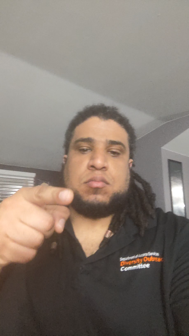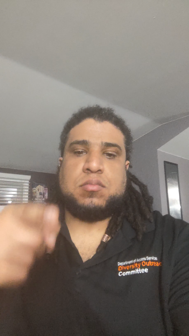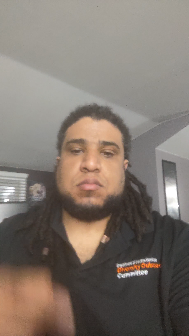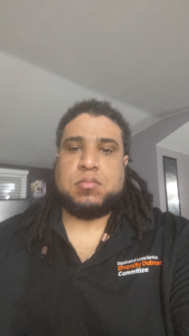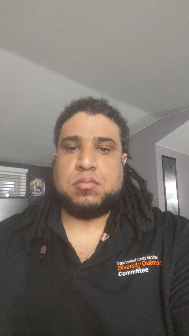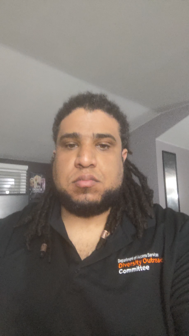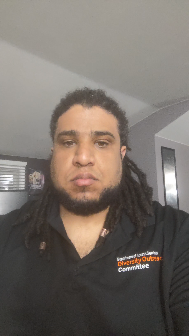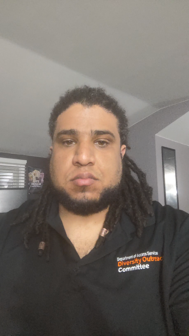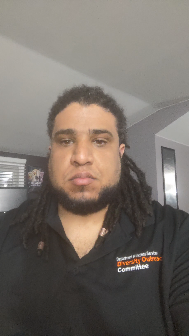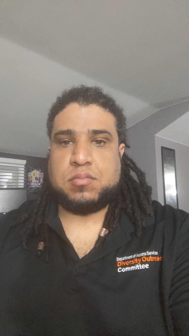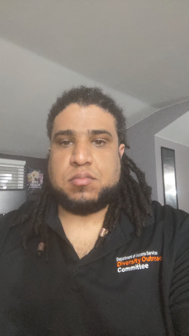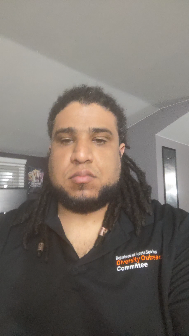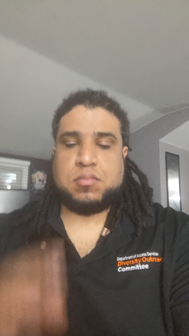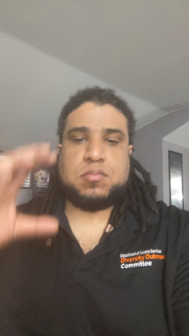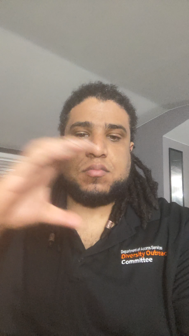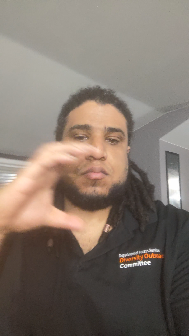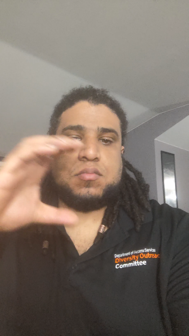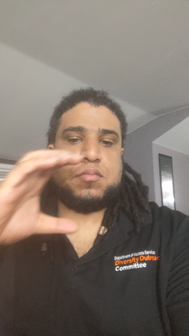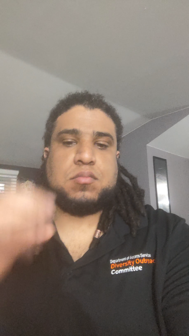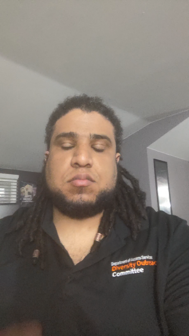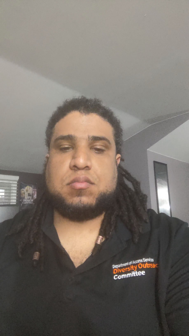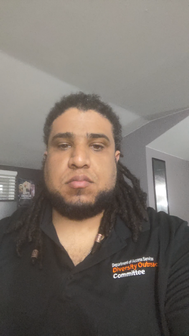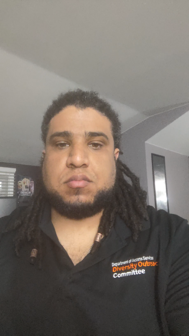ball